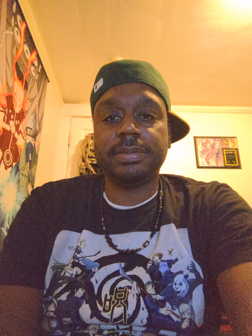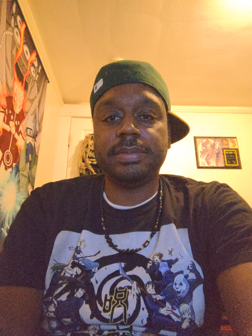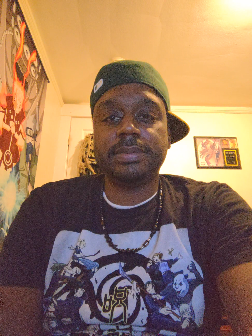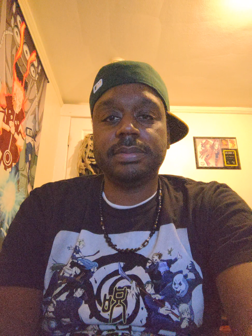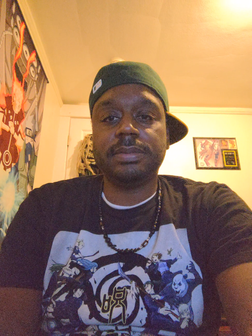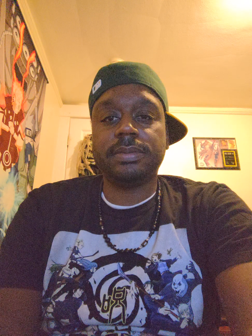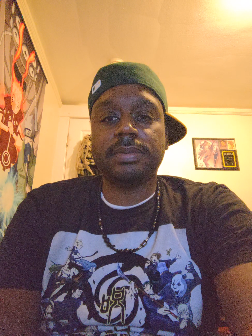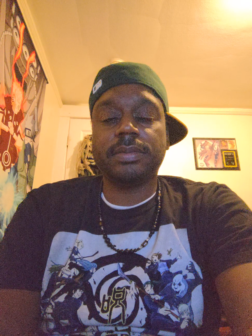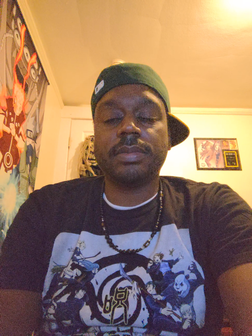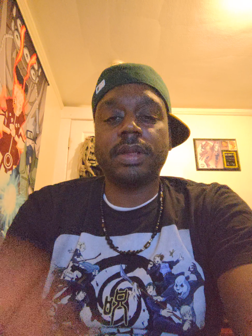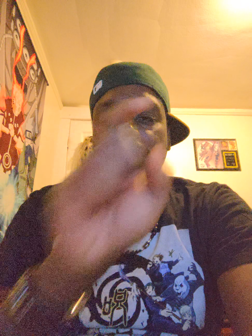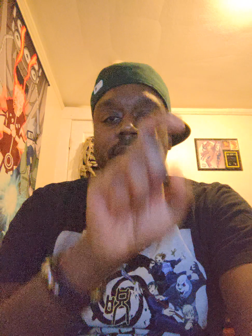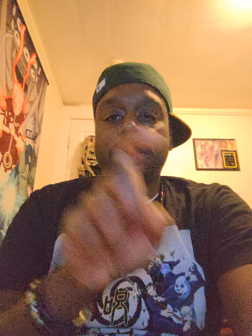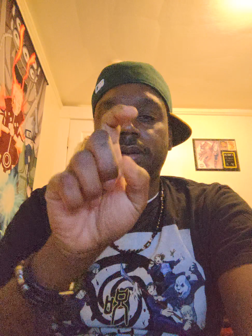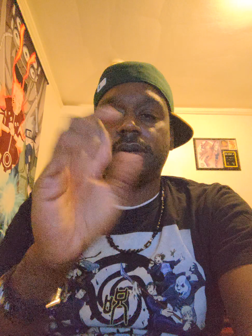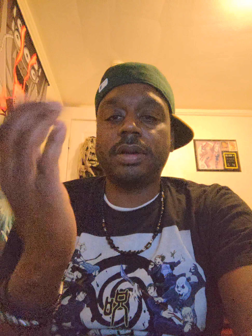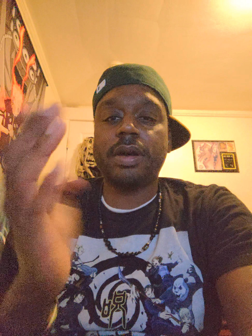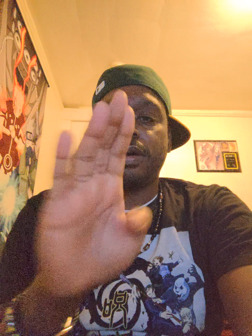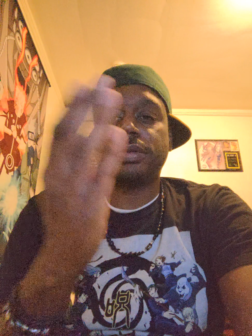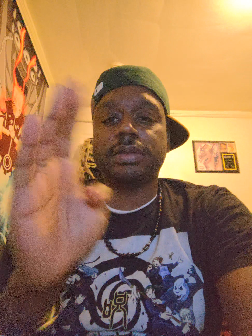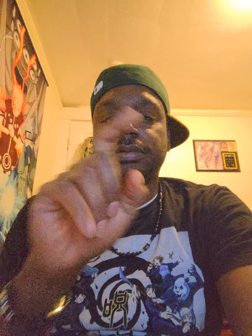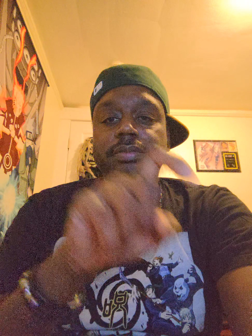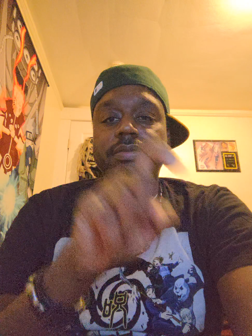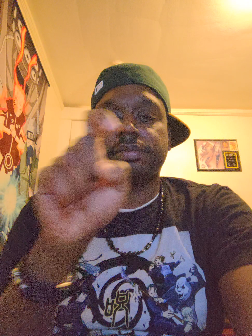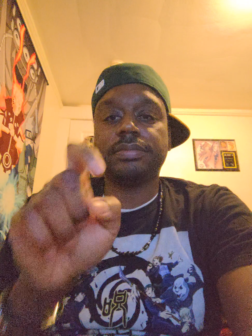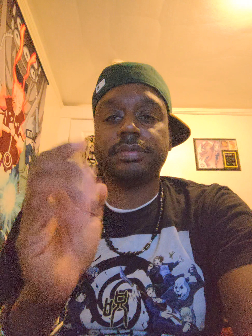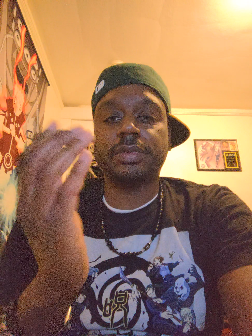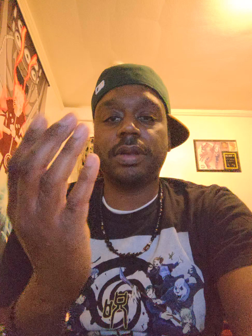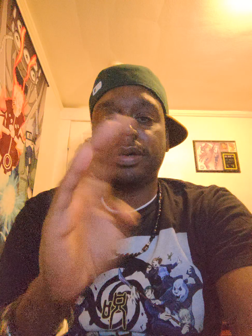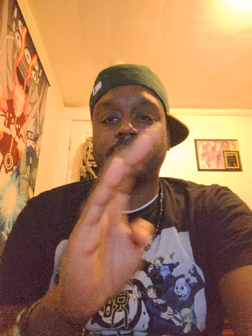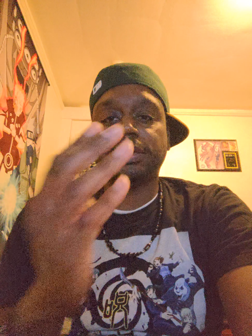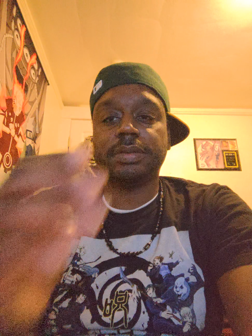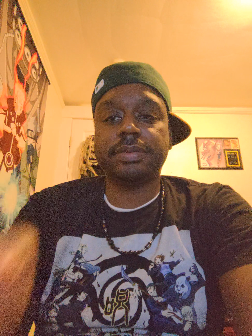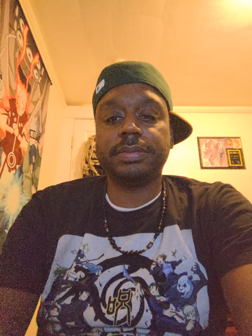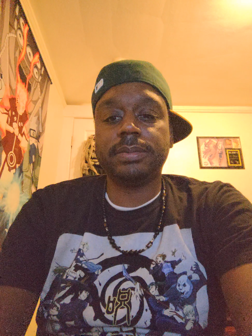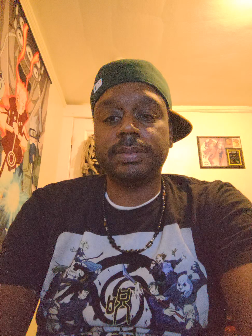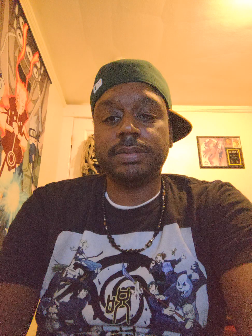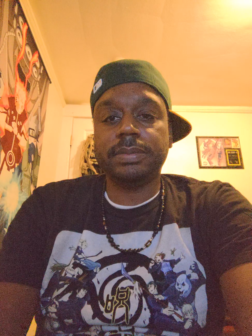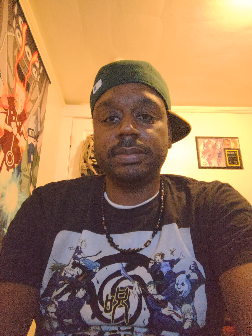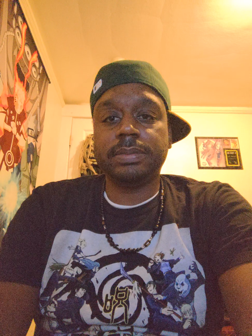closet